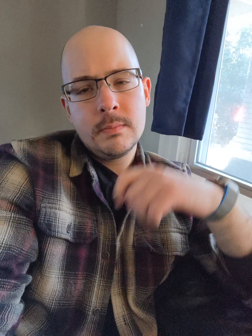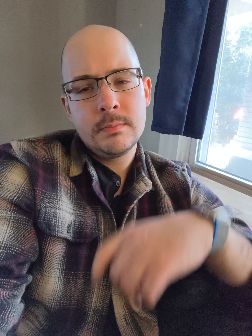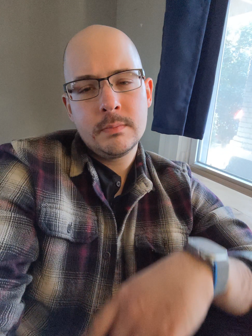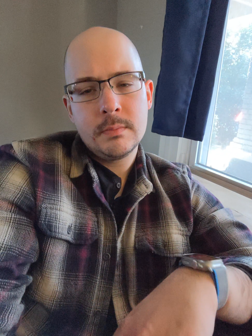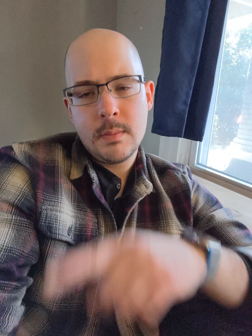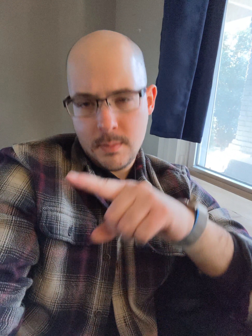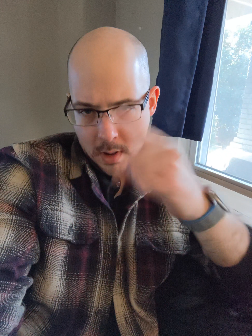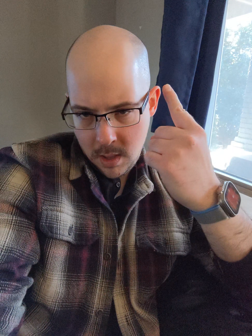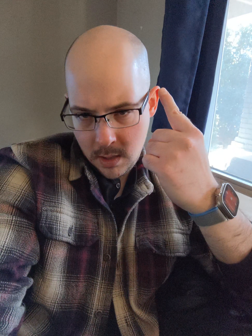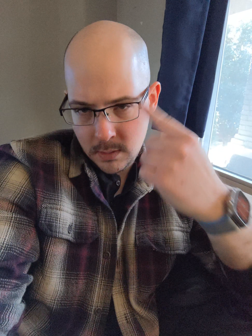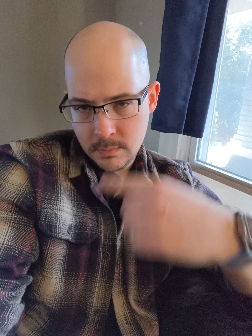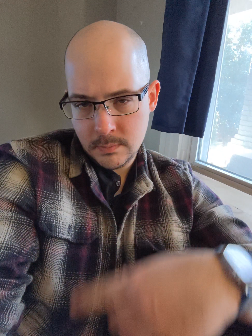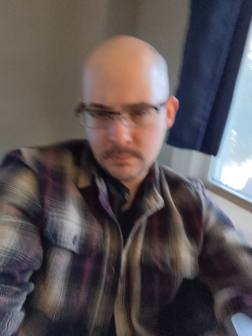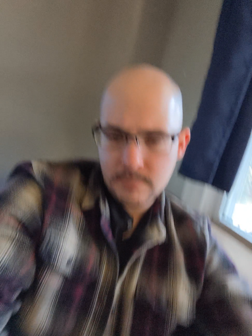black